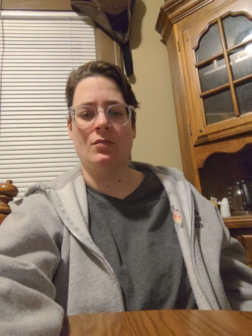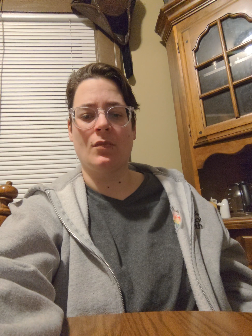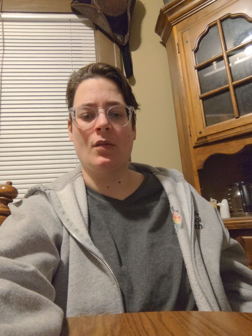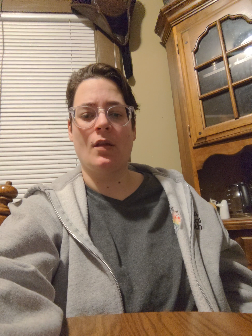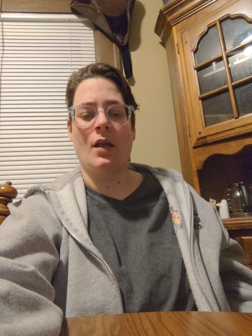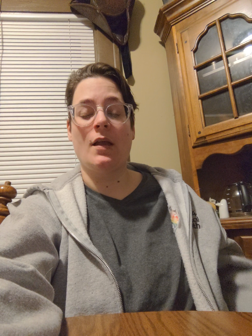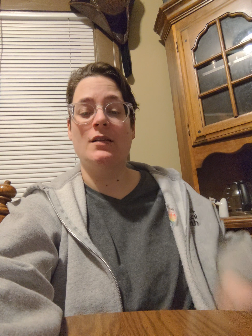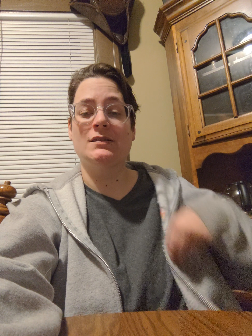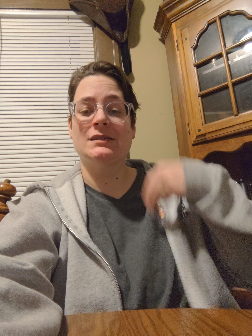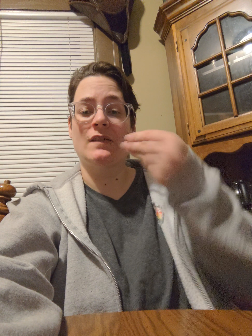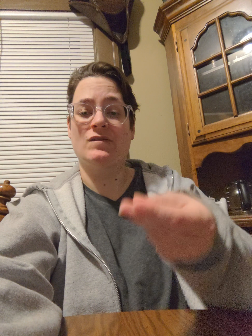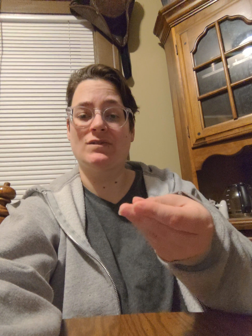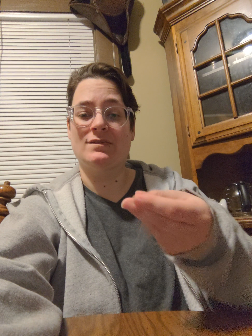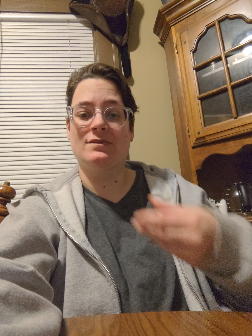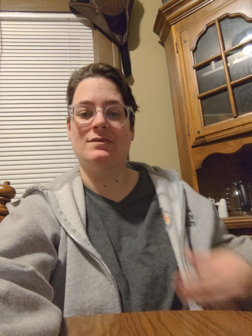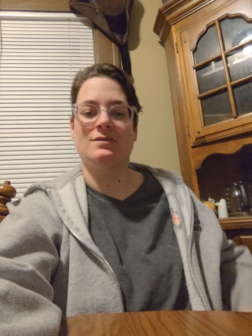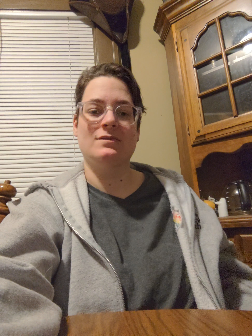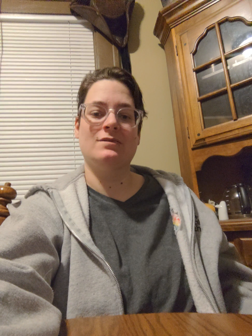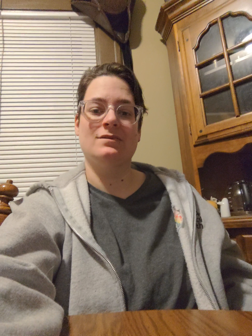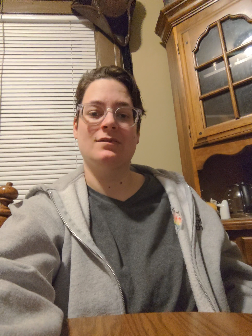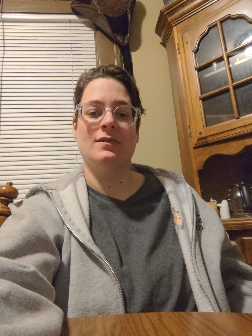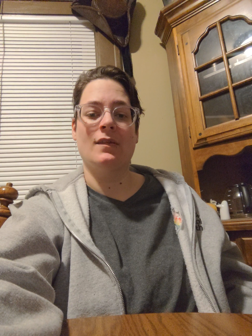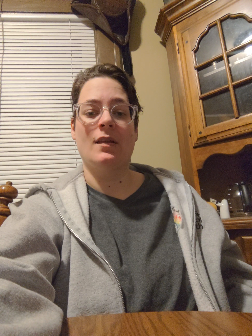give